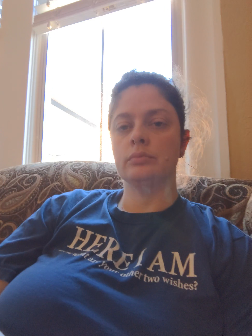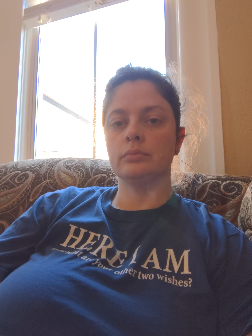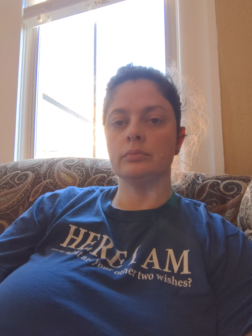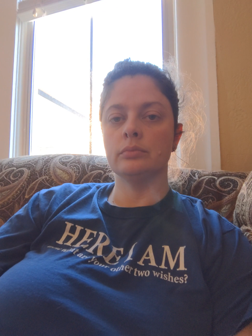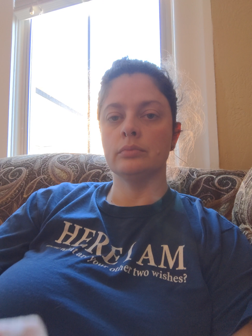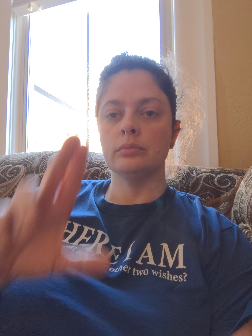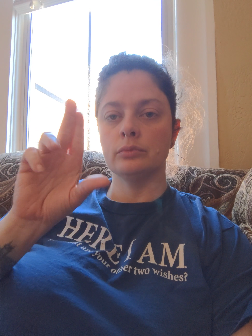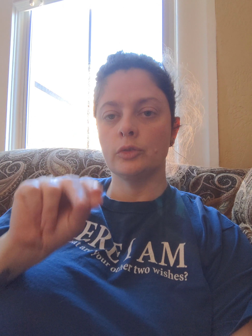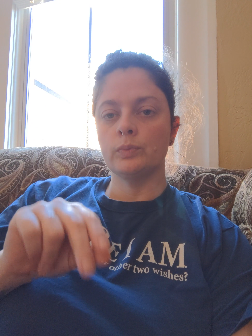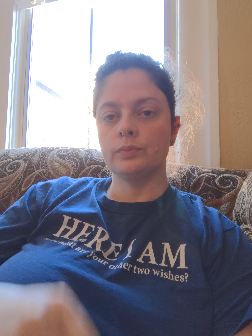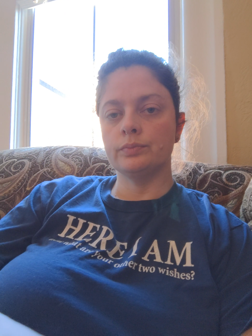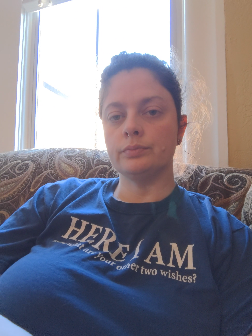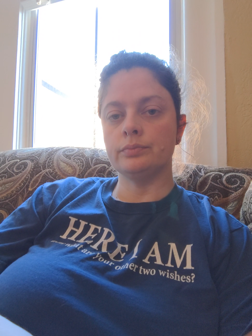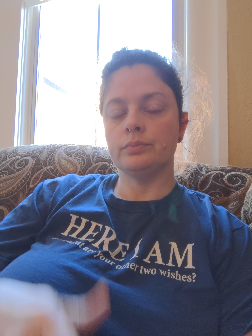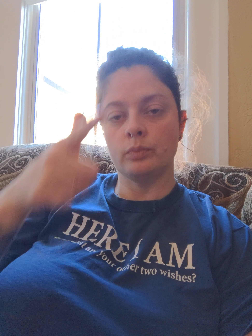no